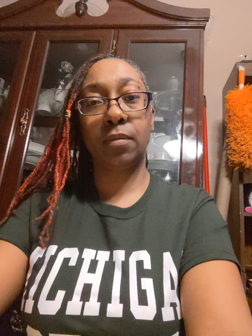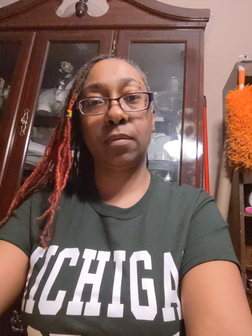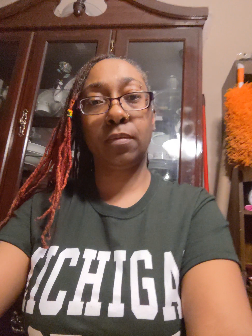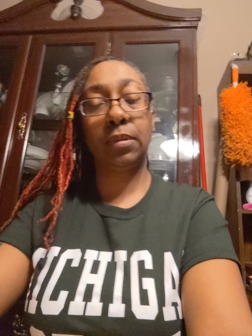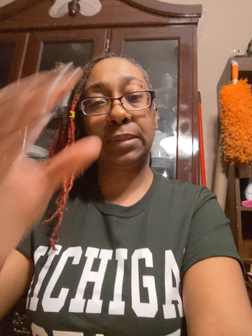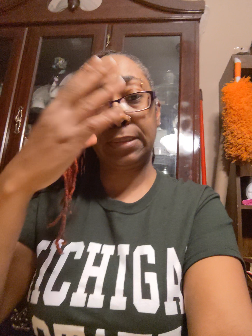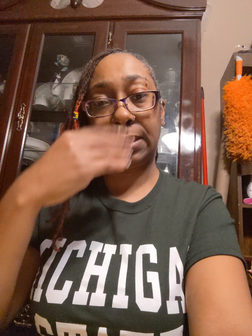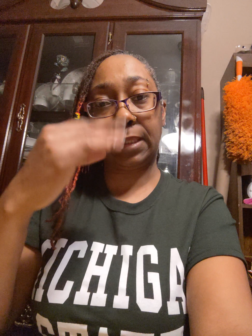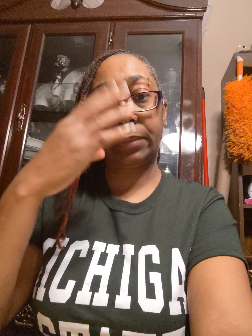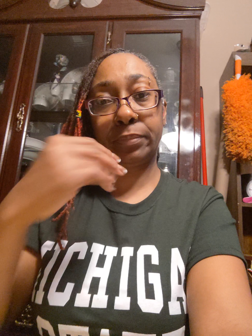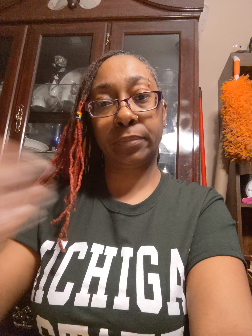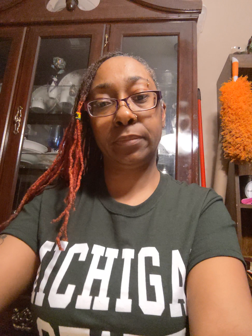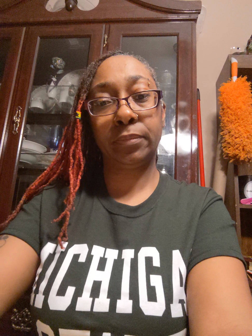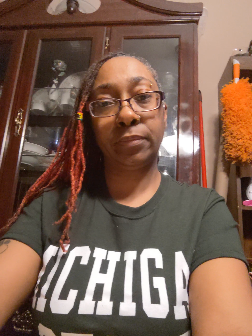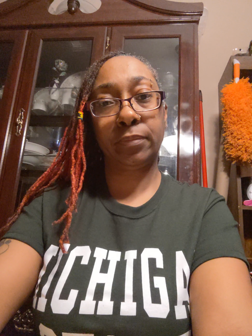sleep